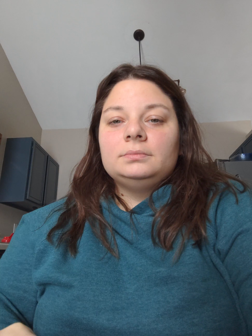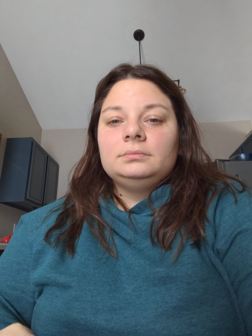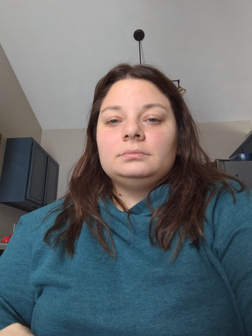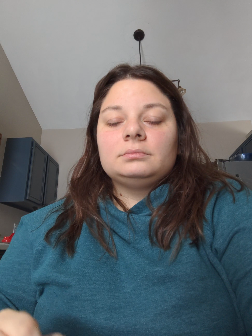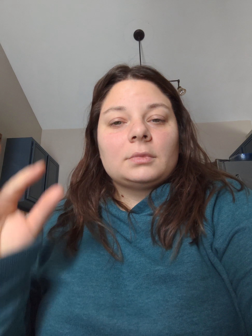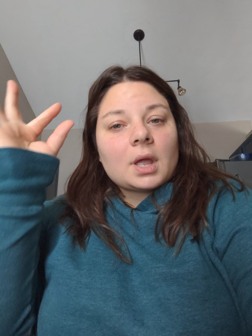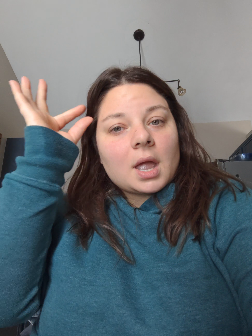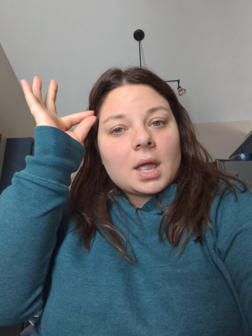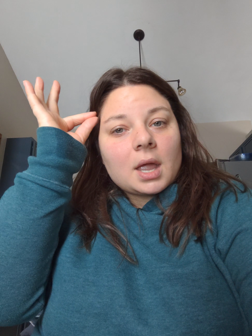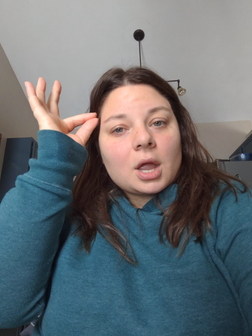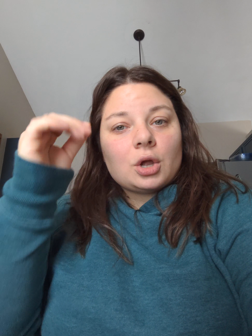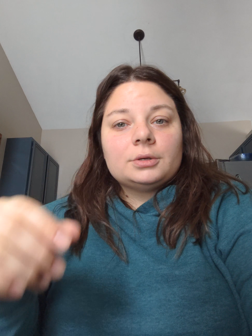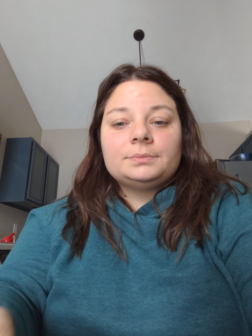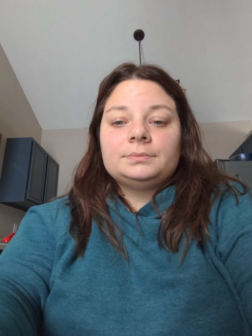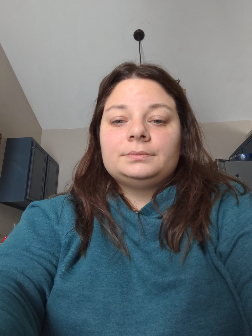hair